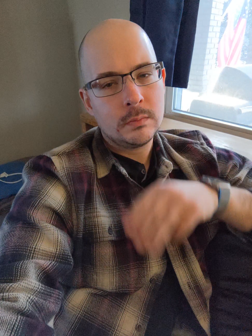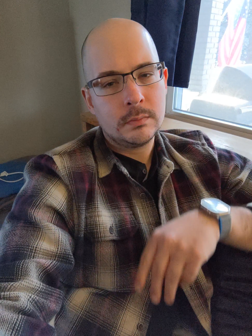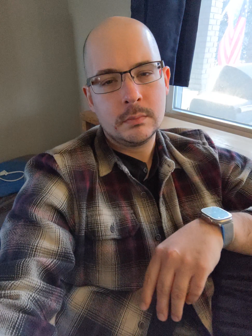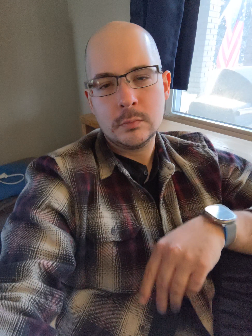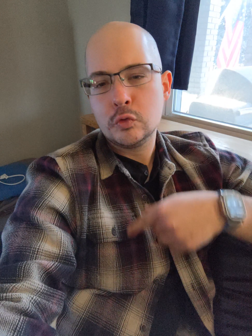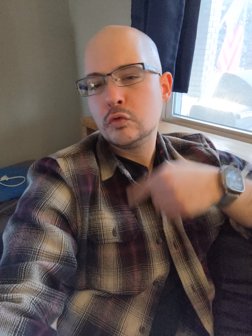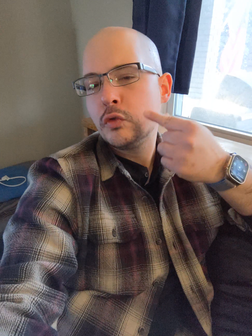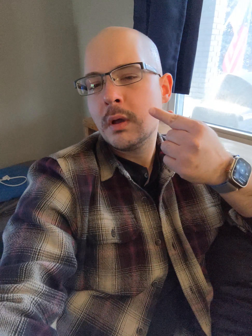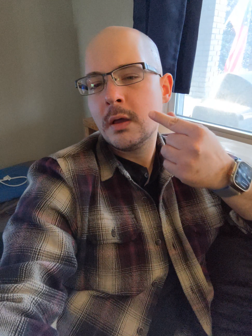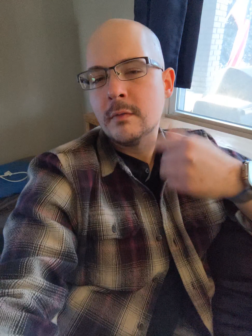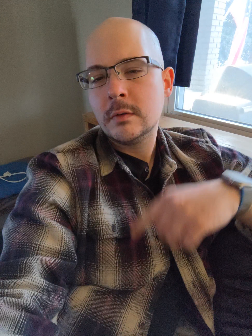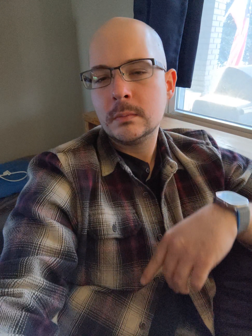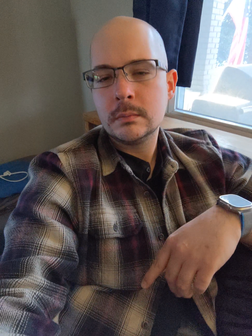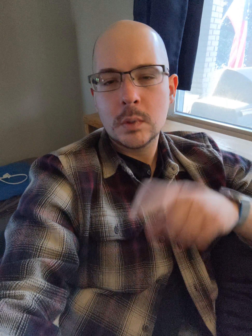giraffe